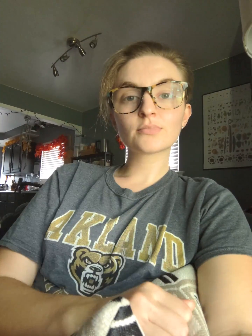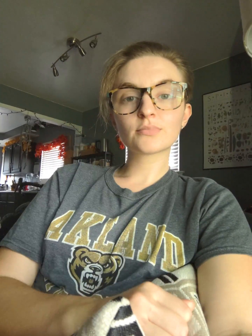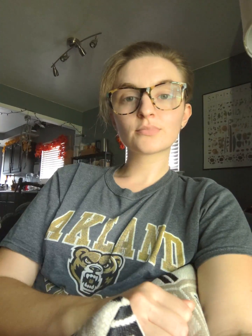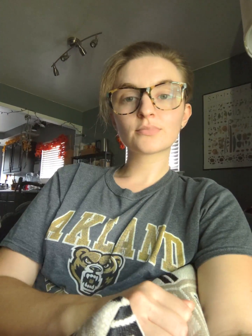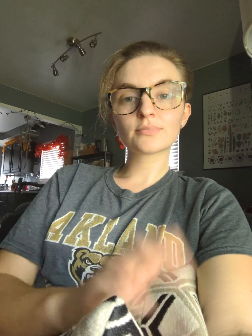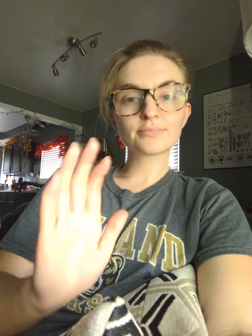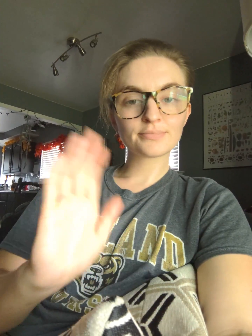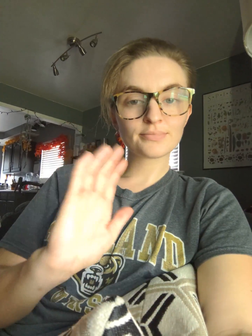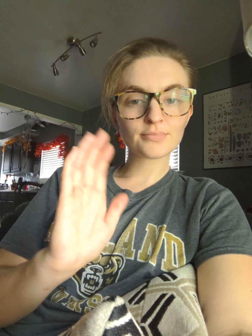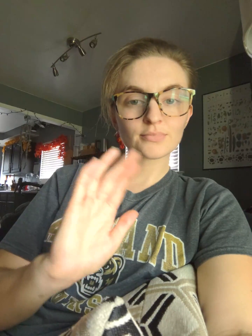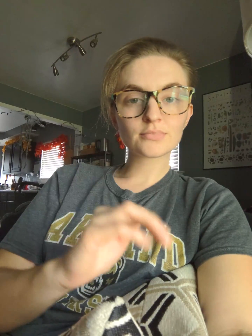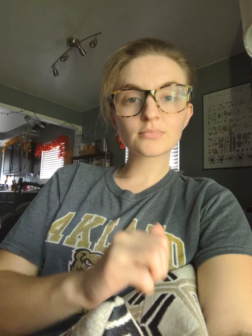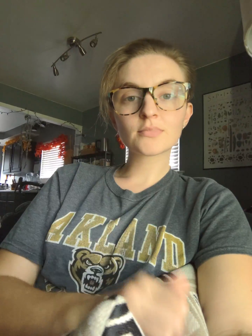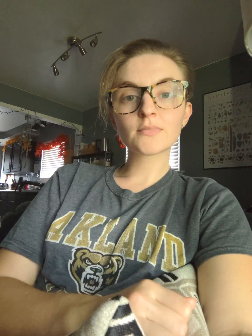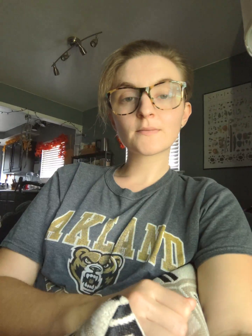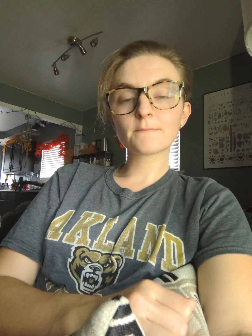hi